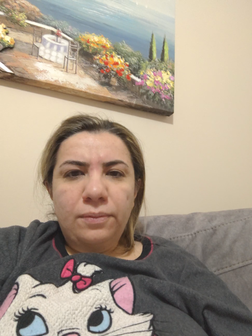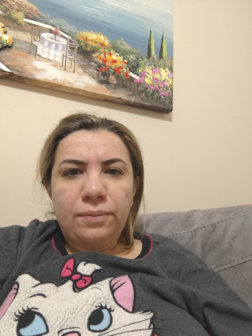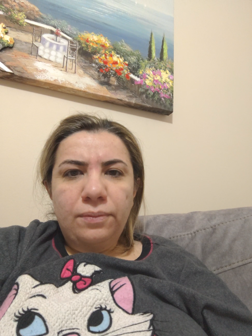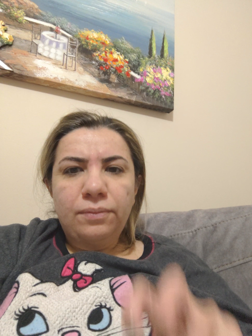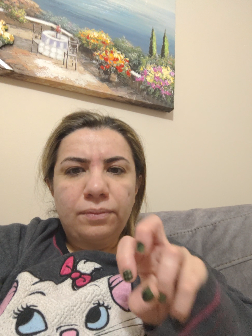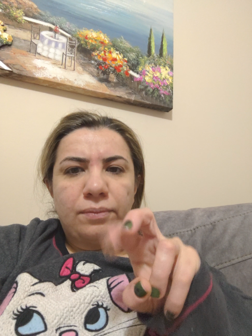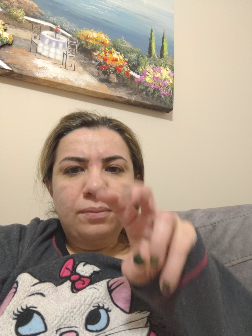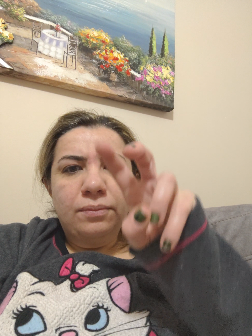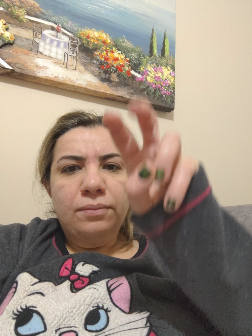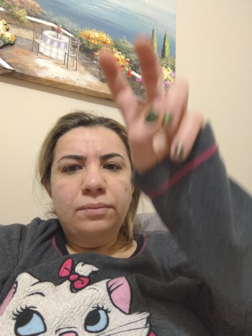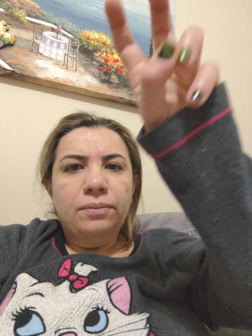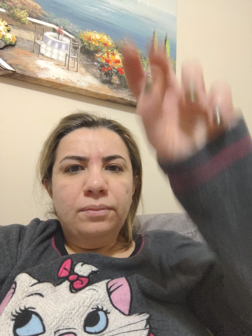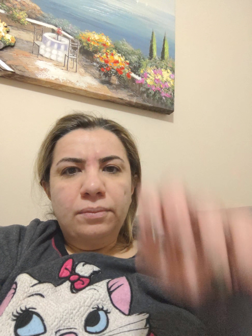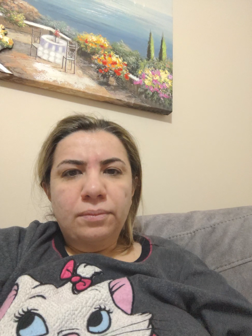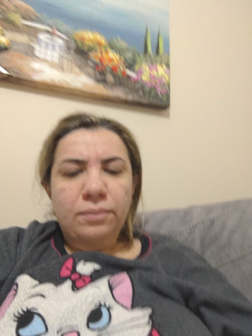stairs